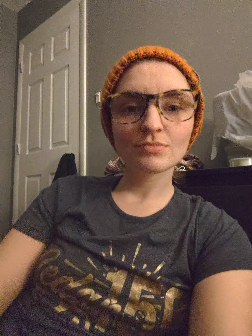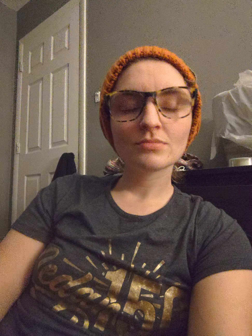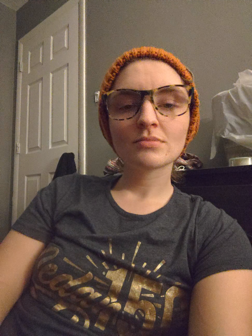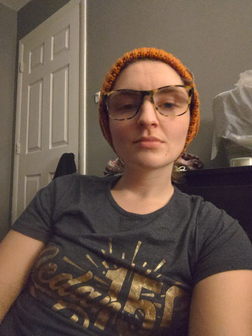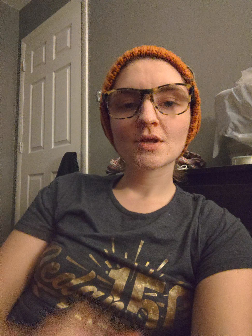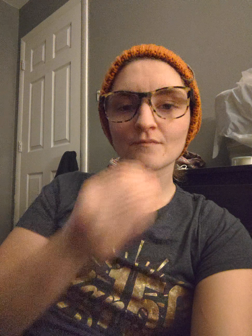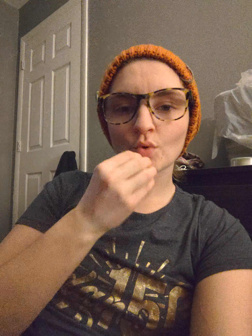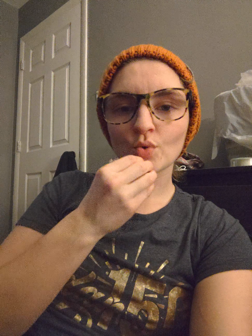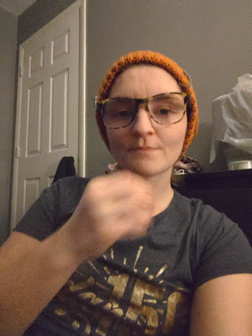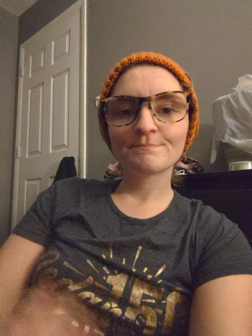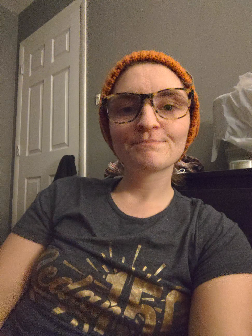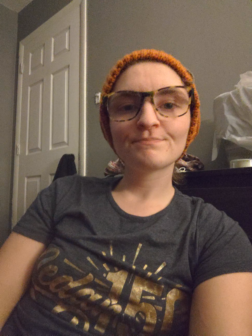food